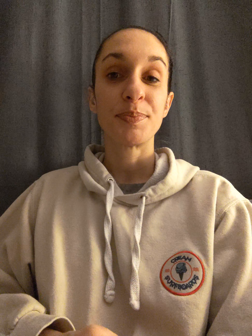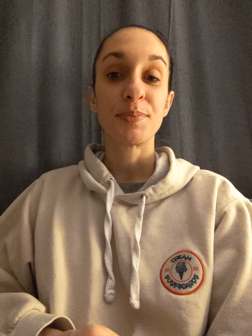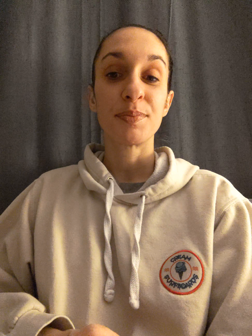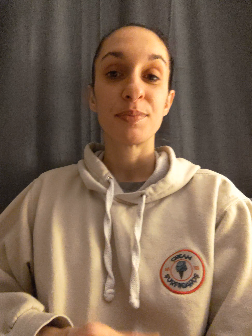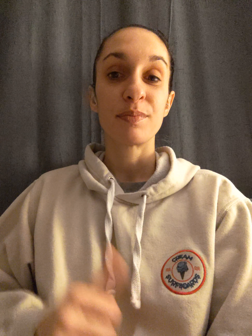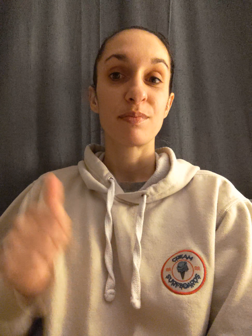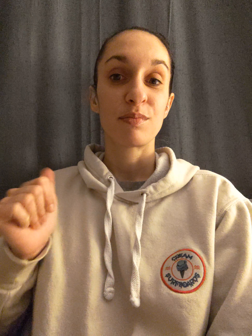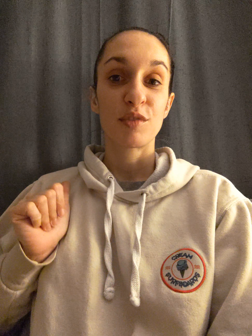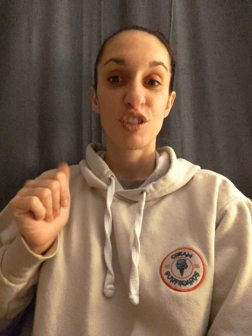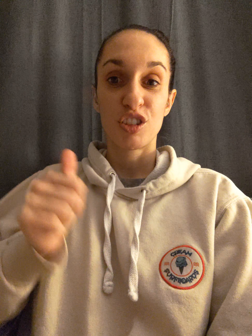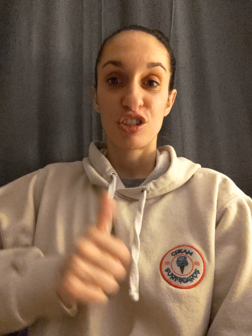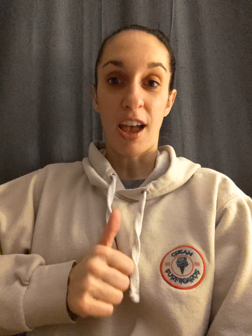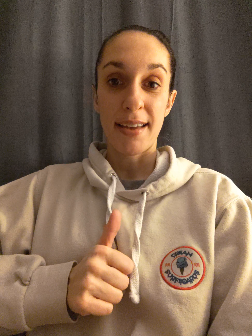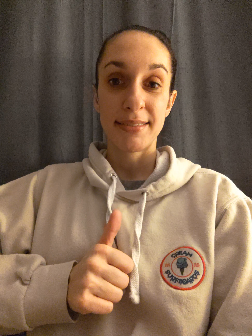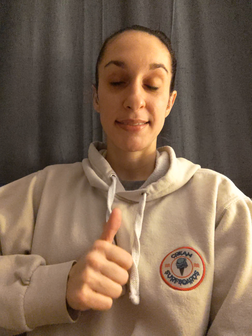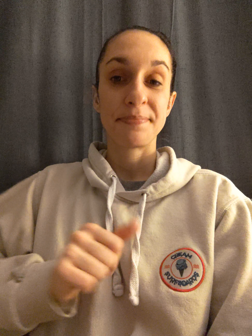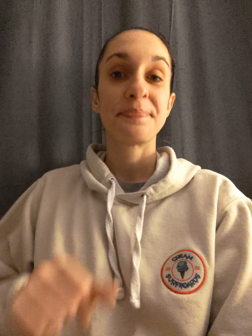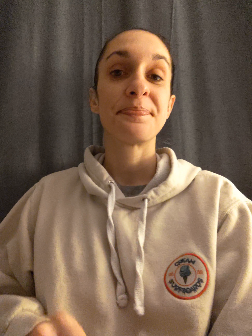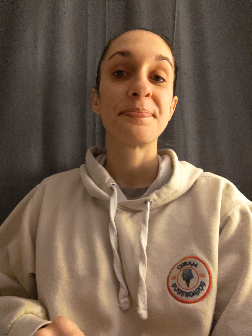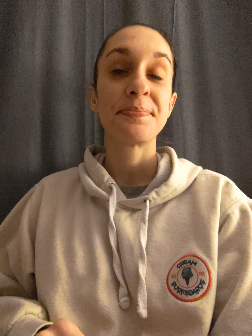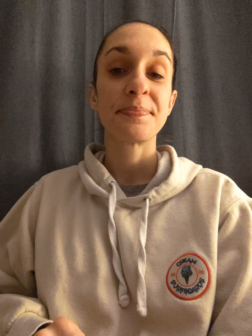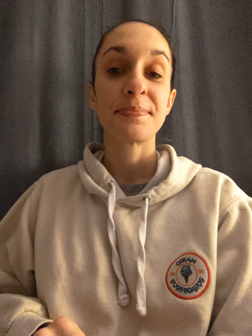jacket